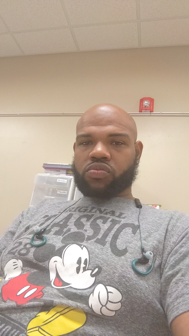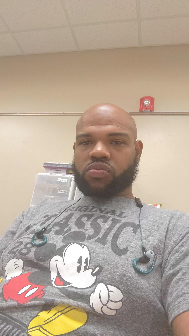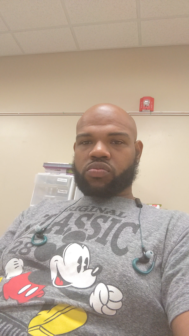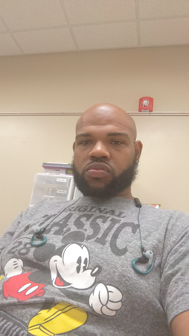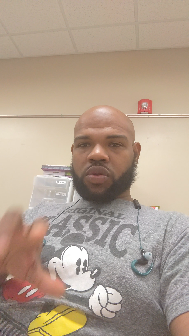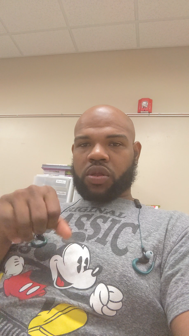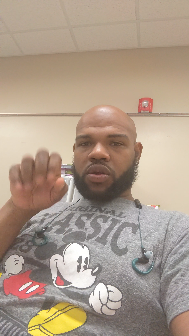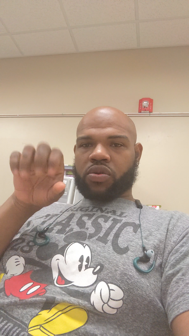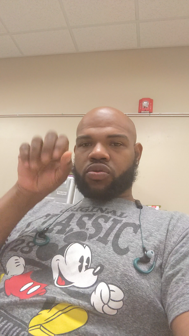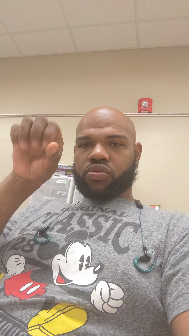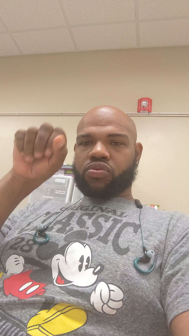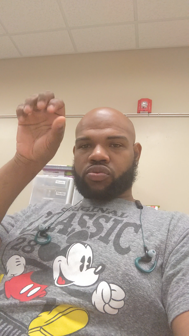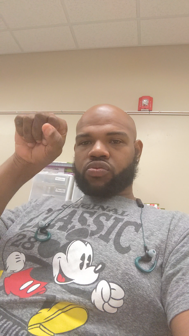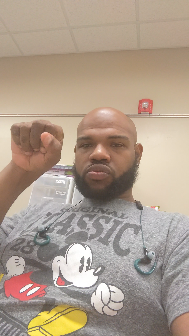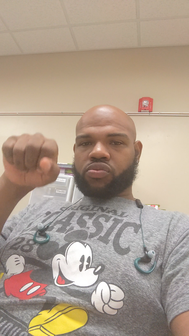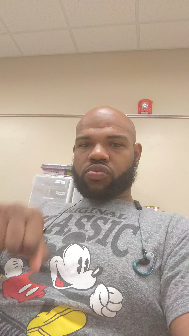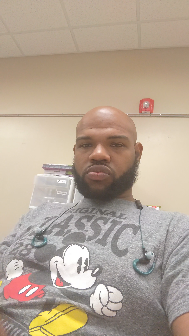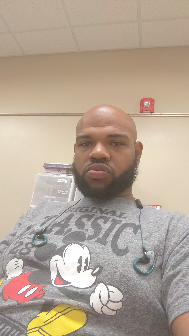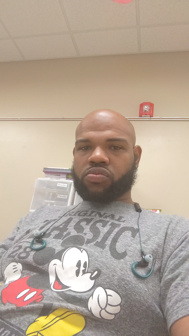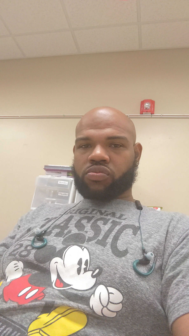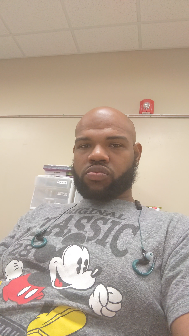ladder